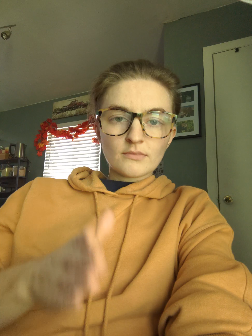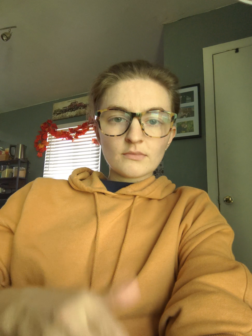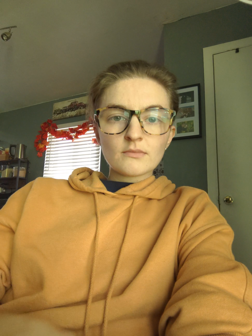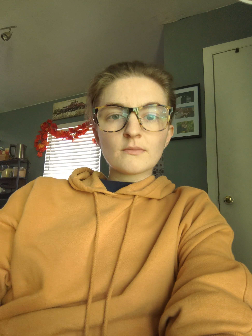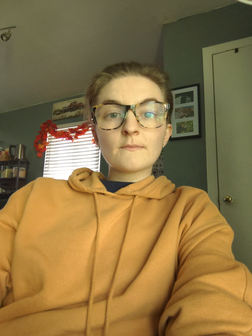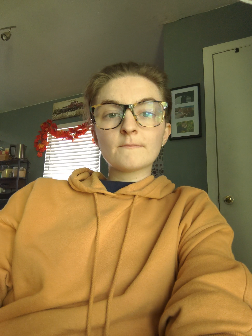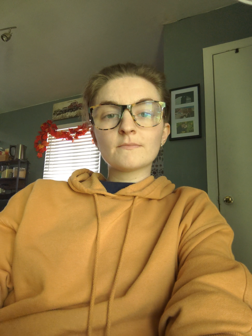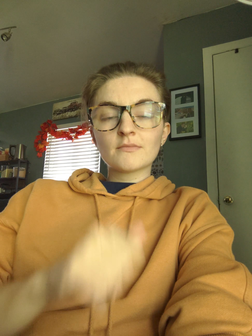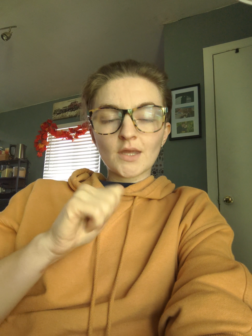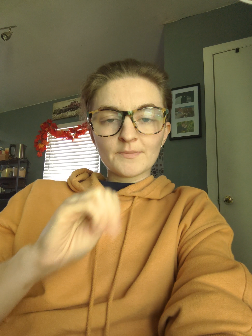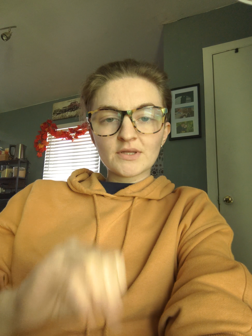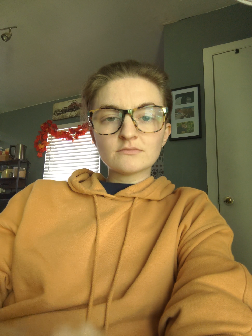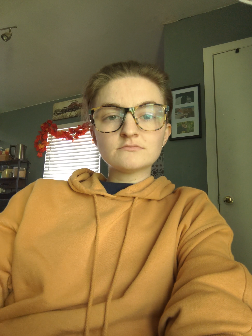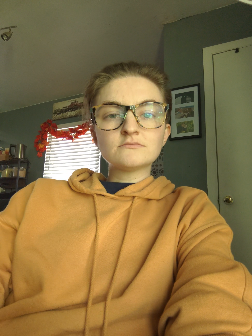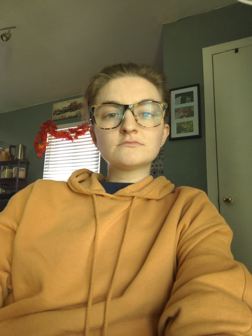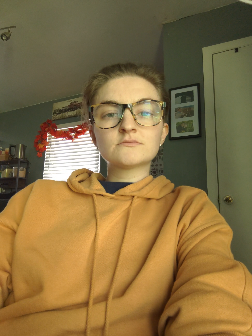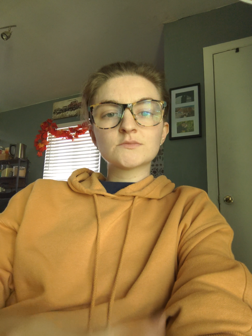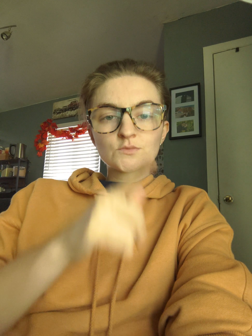am